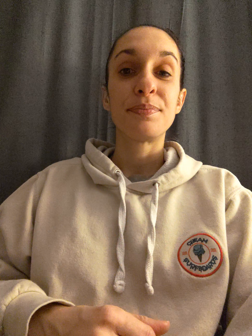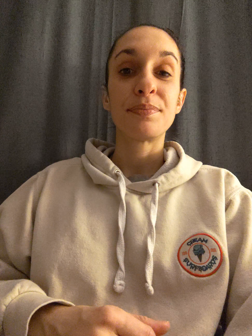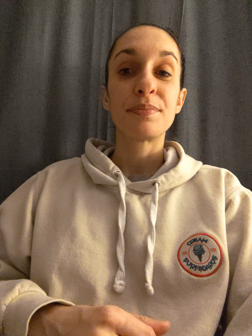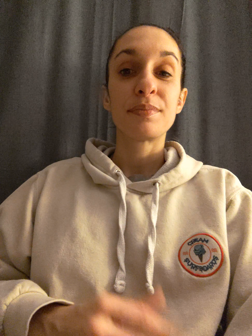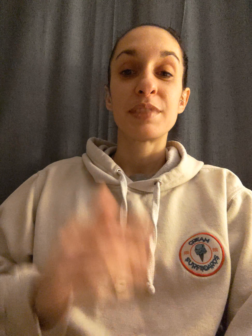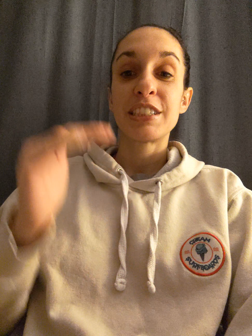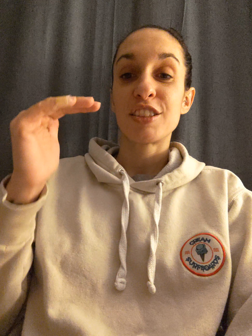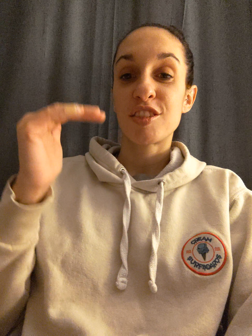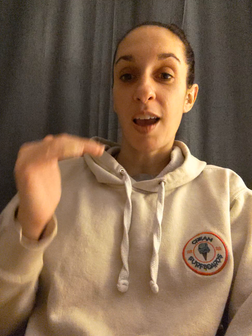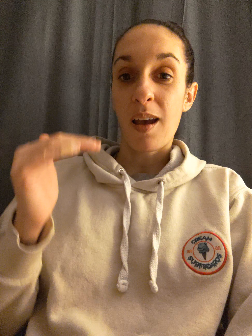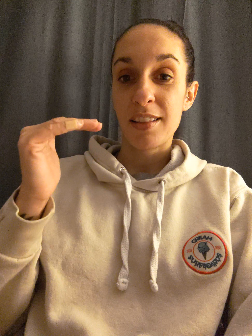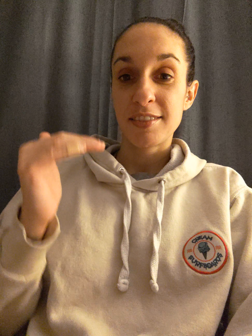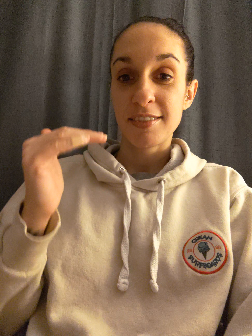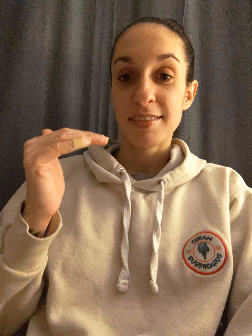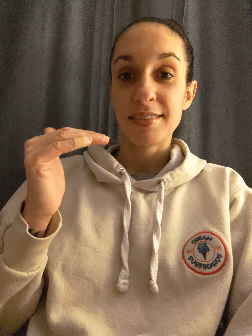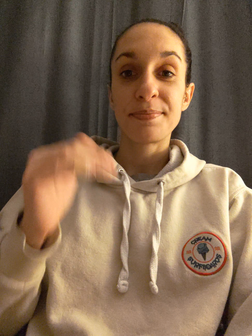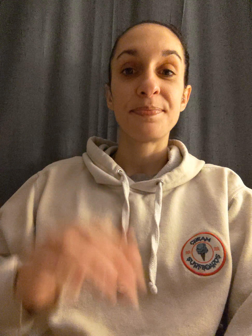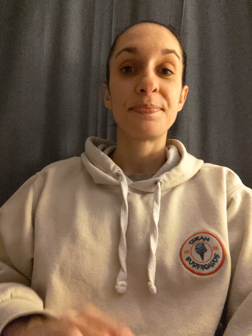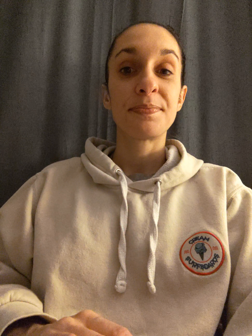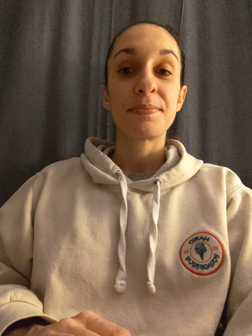child